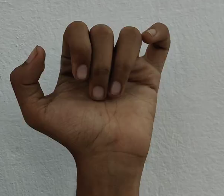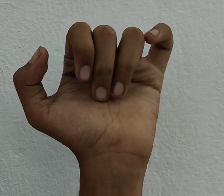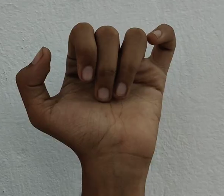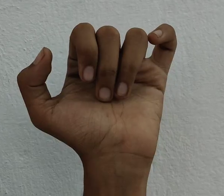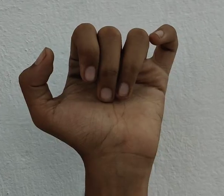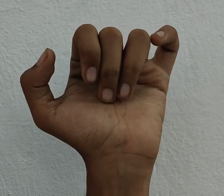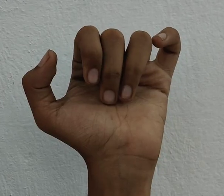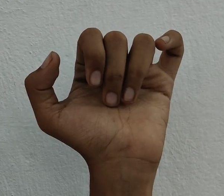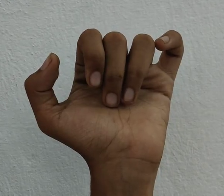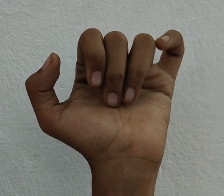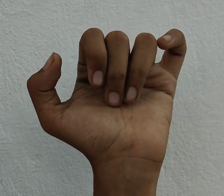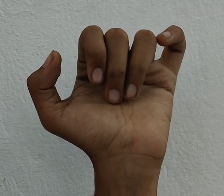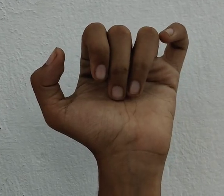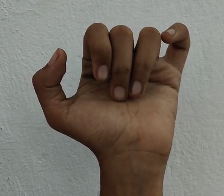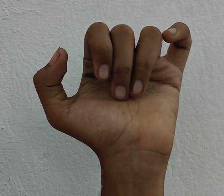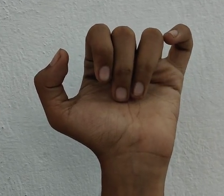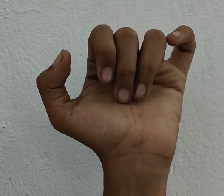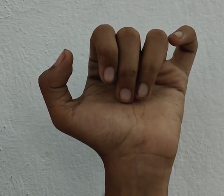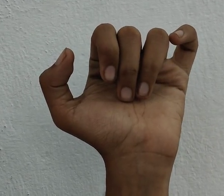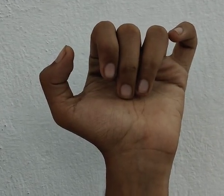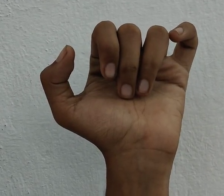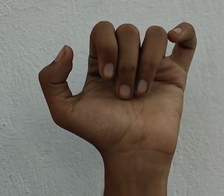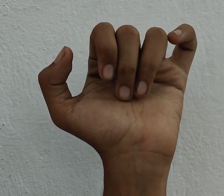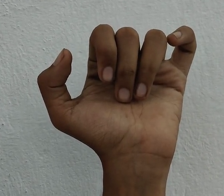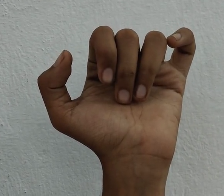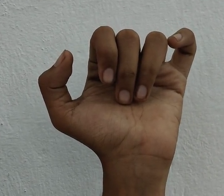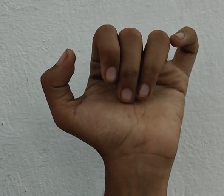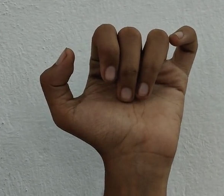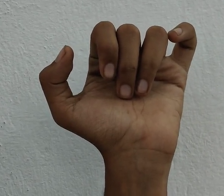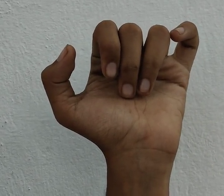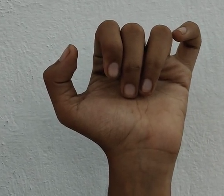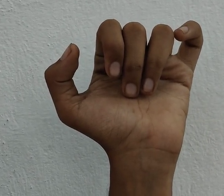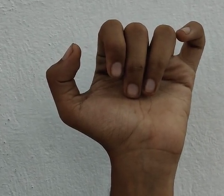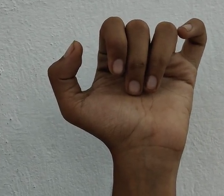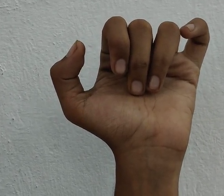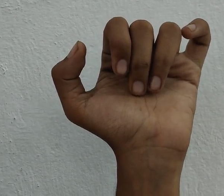ഋ